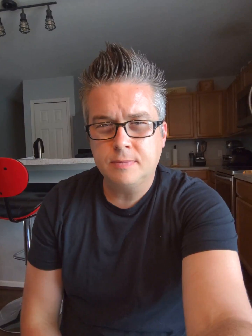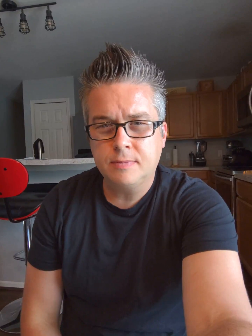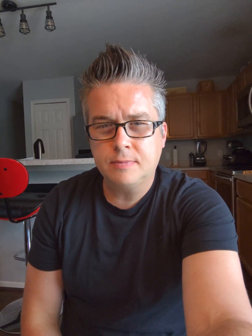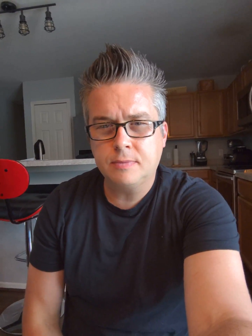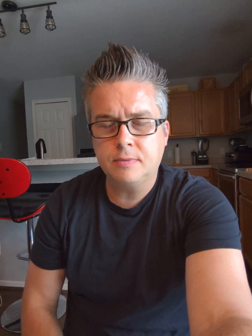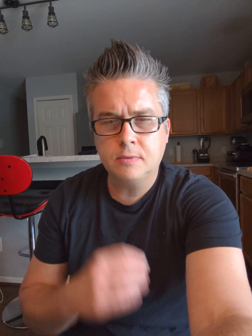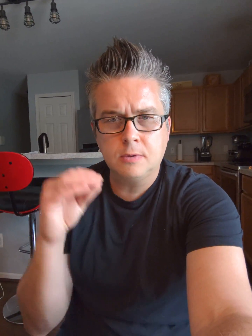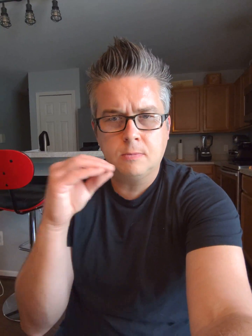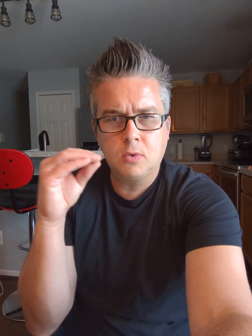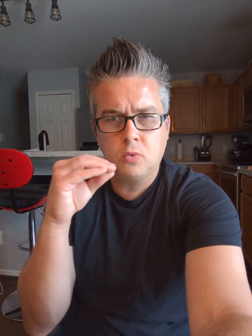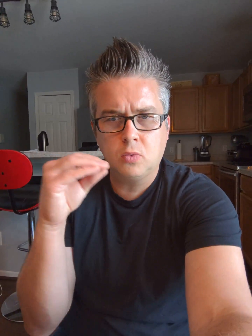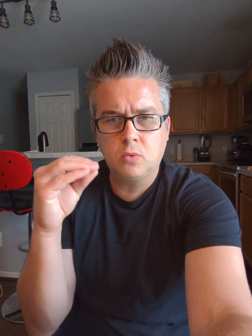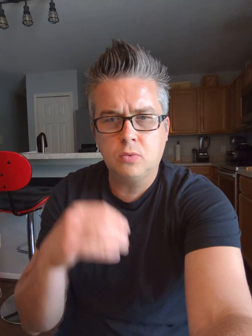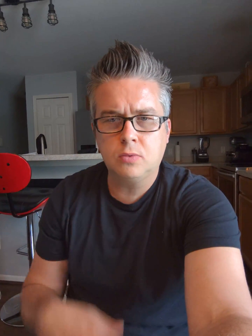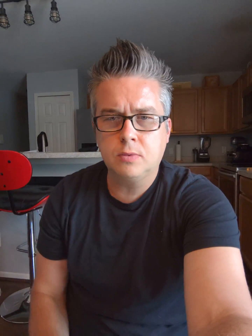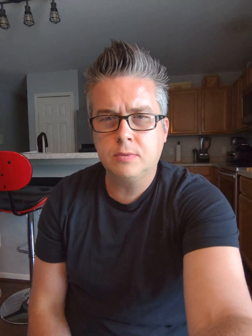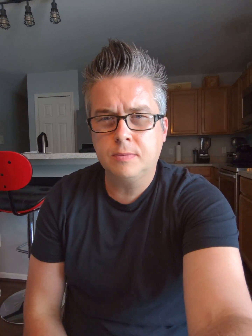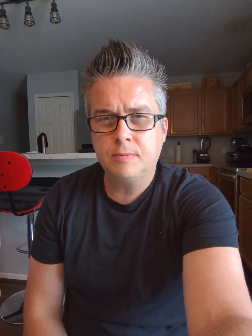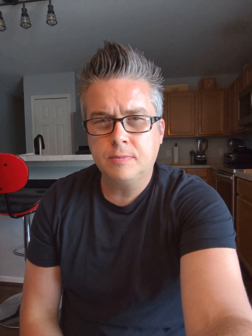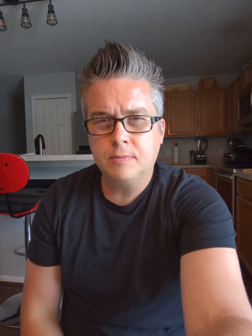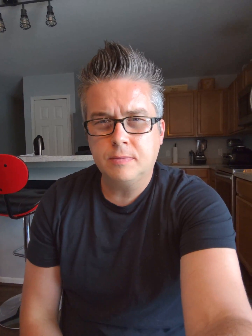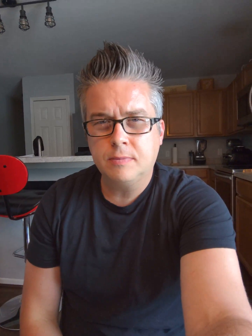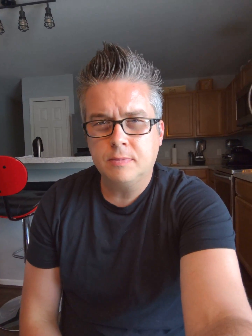more